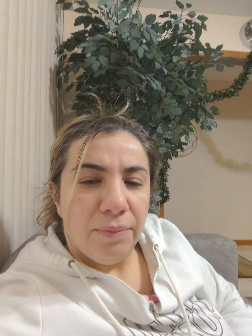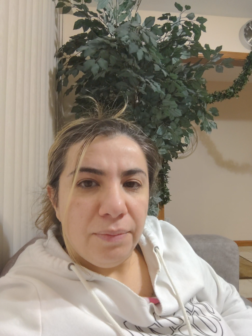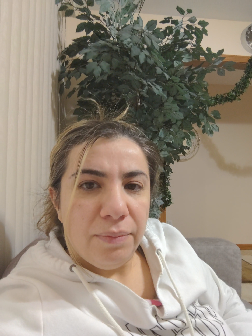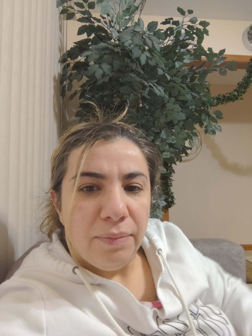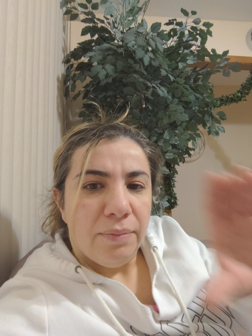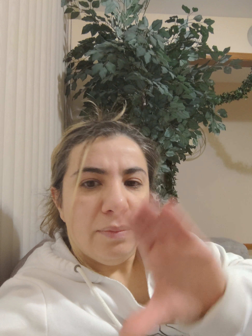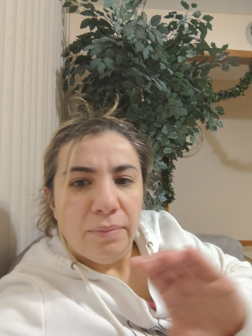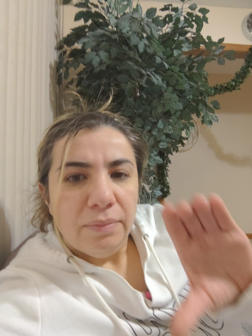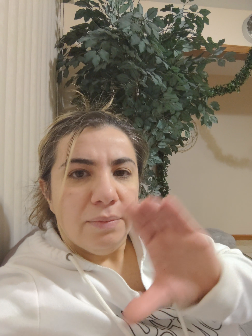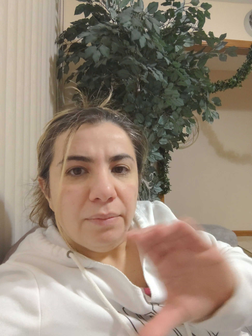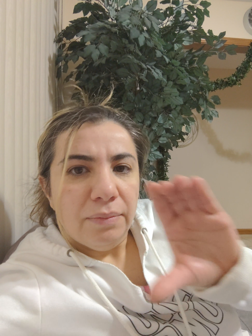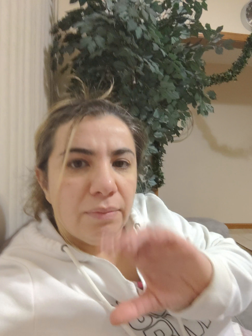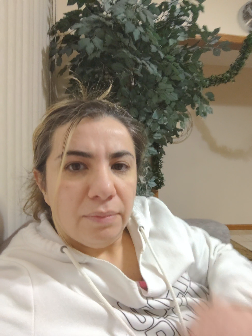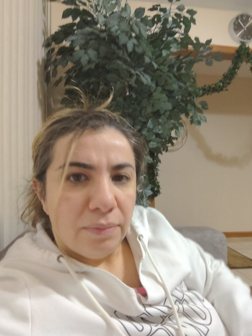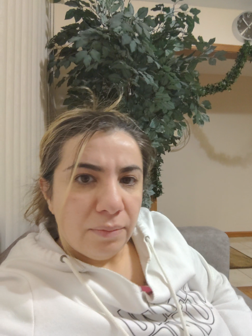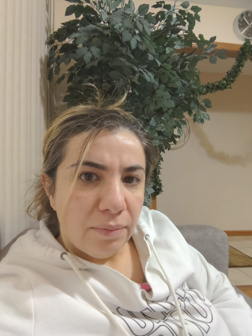chocolate